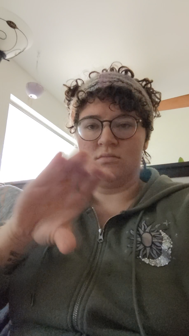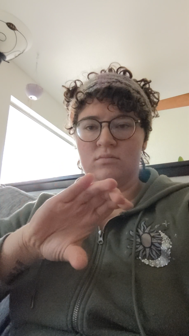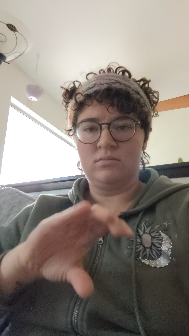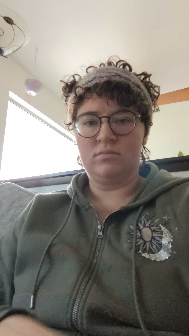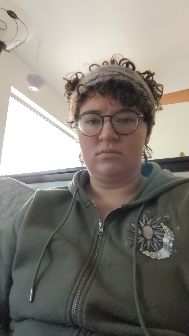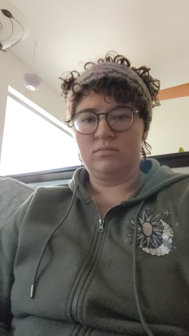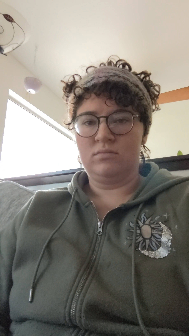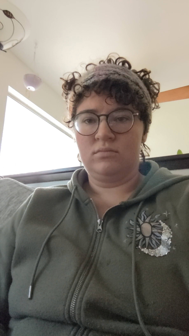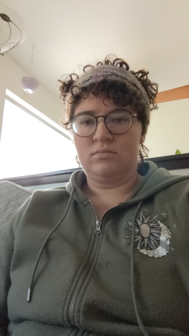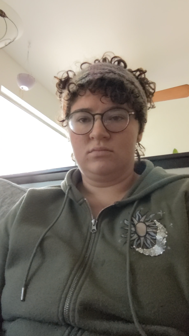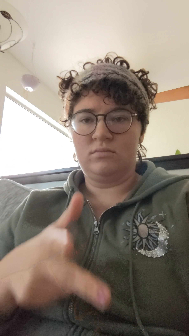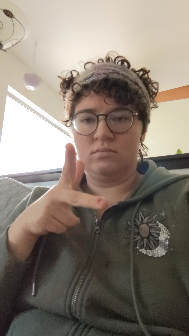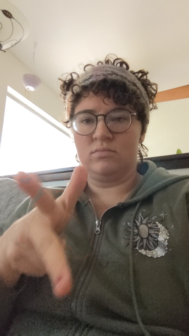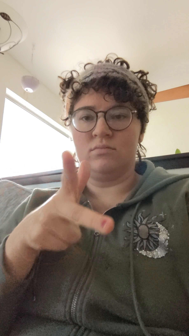garage